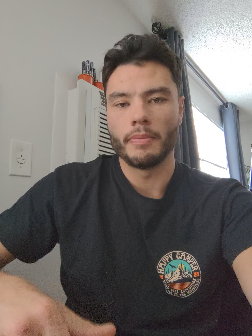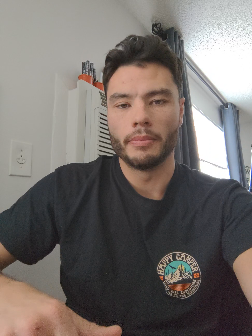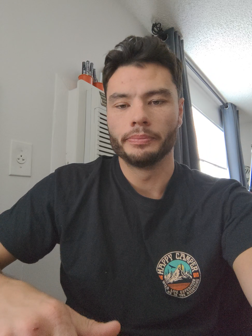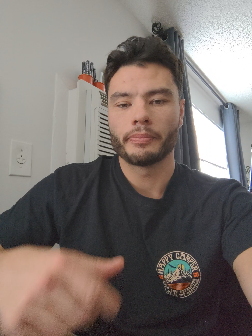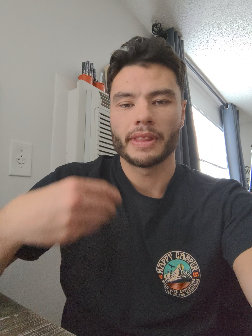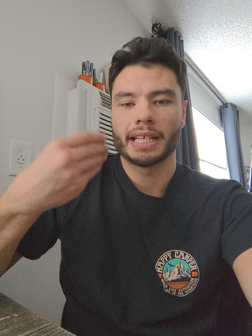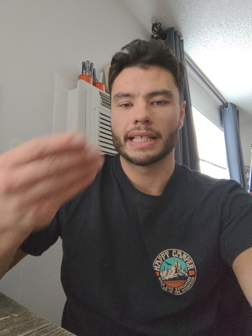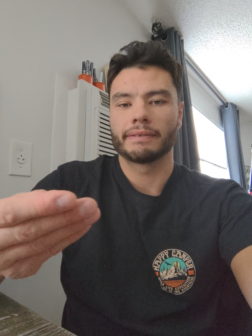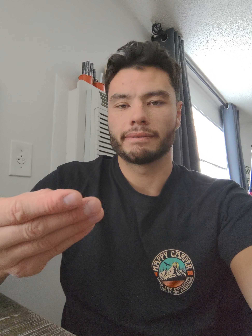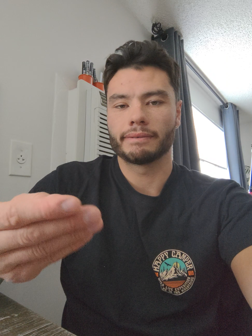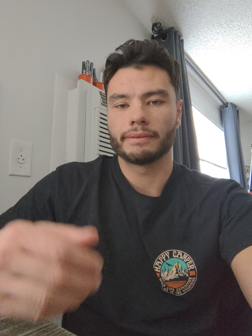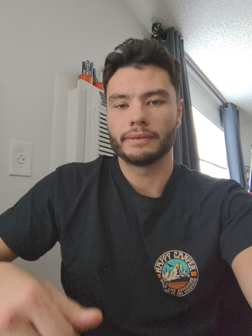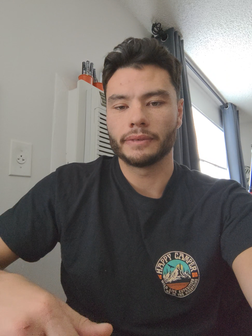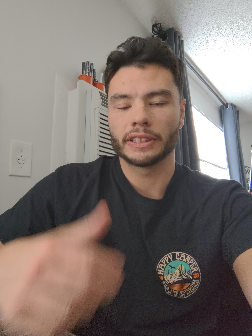give